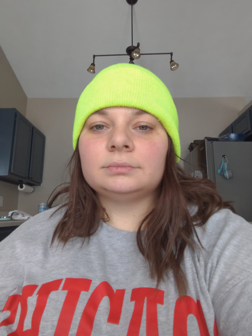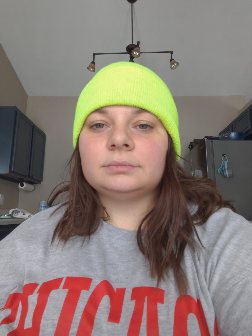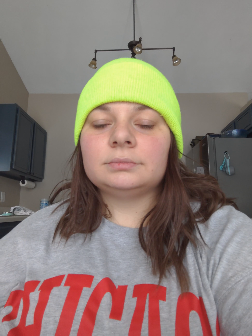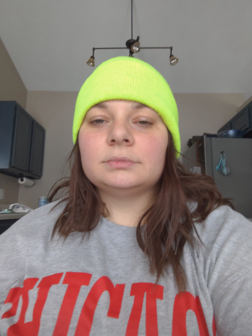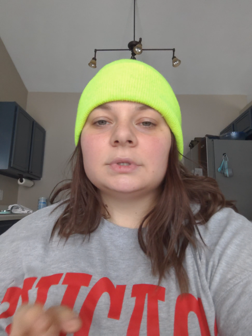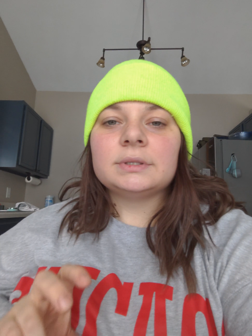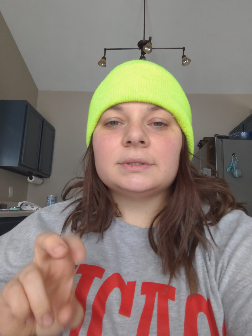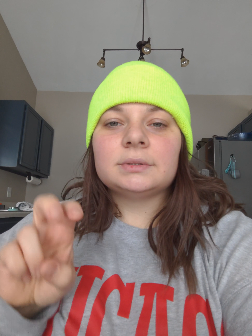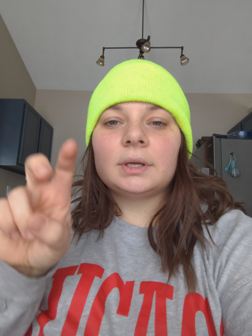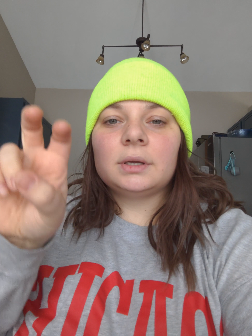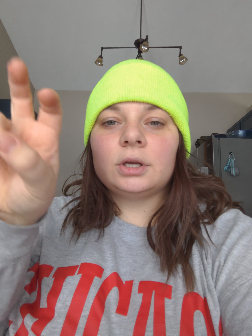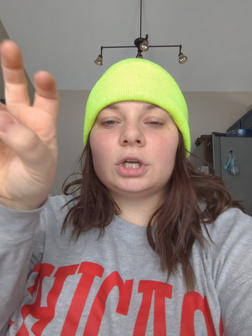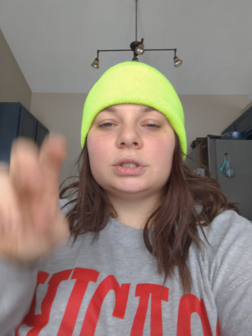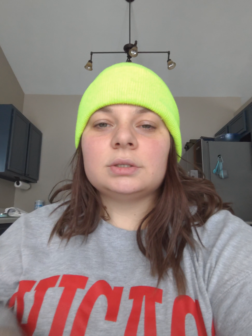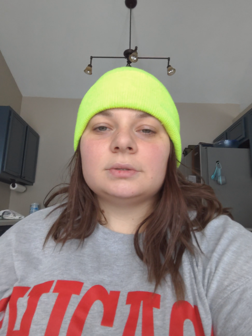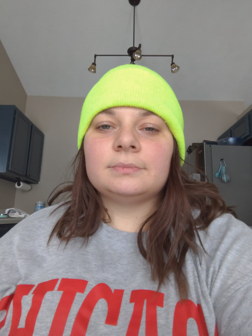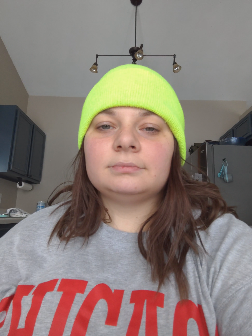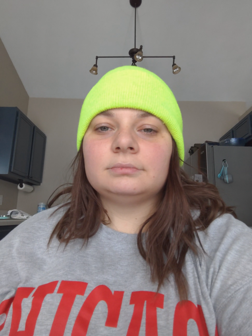stairs